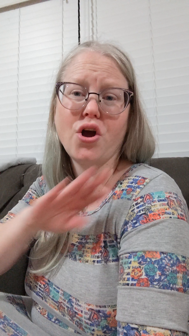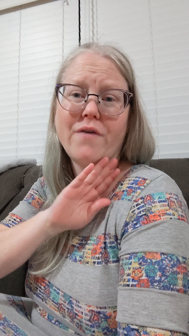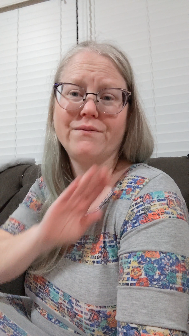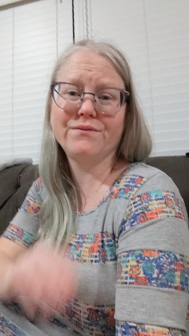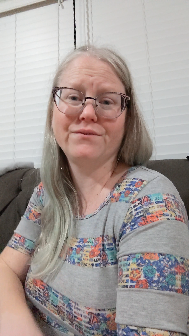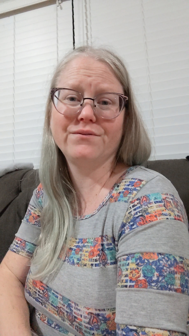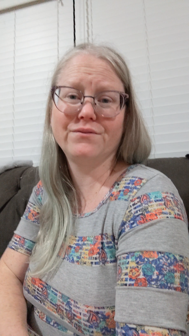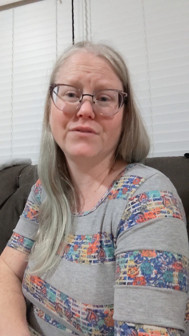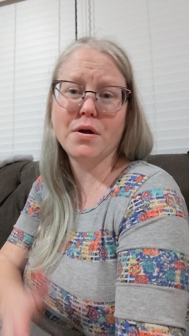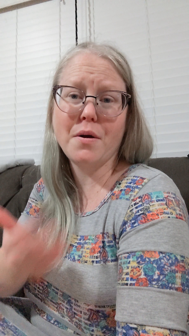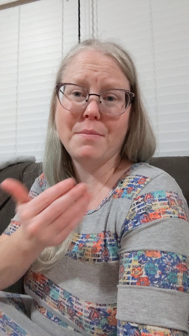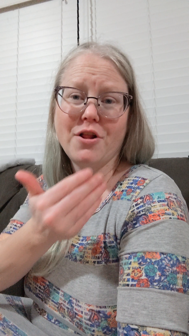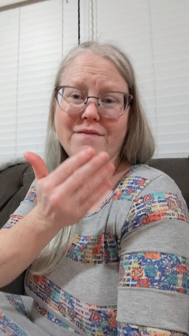butterfly